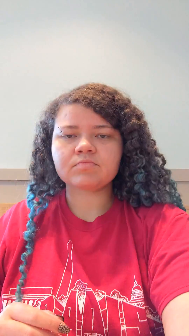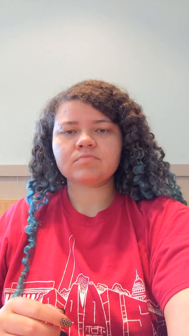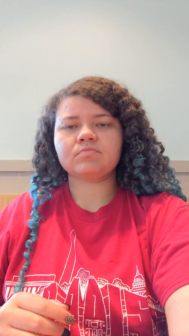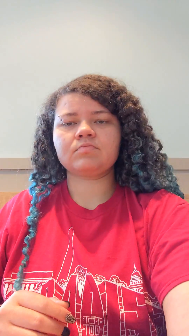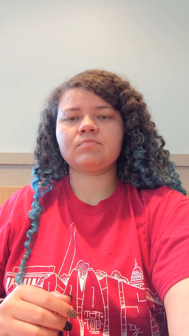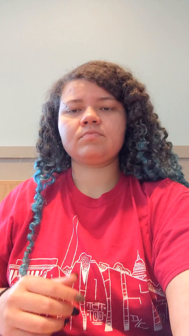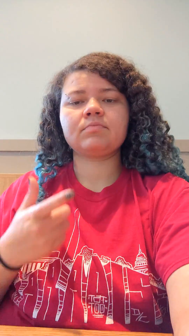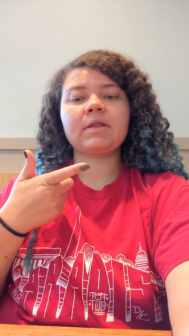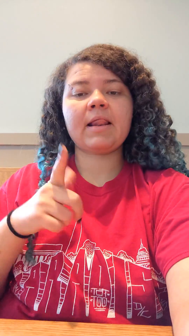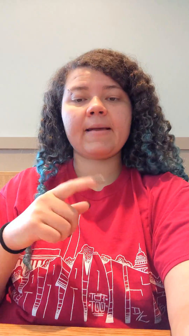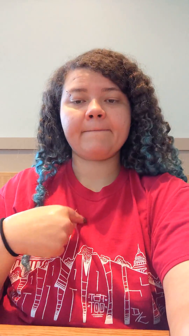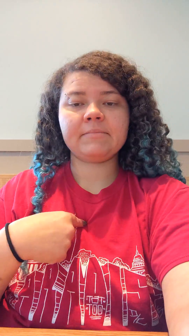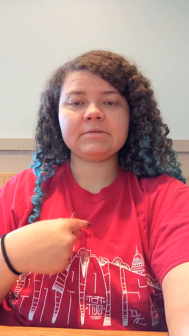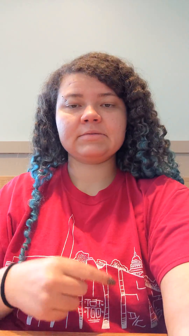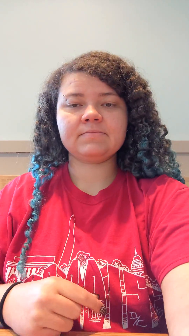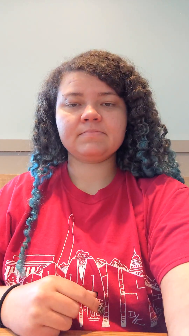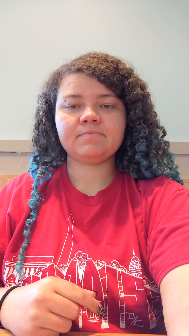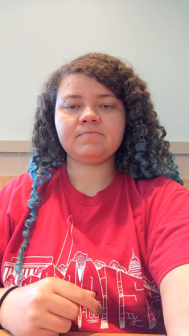let me